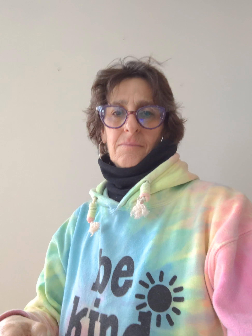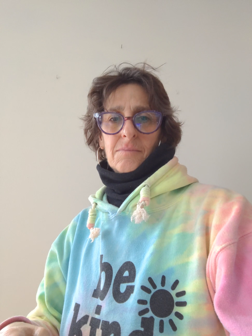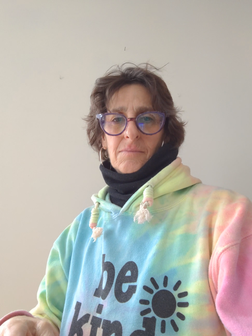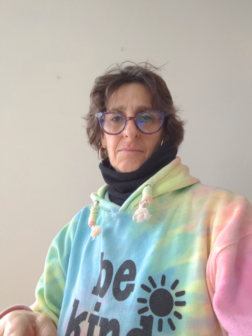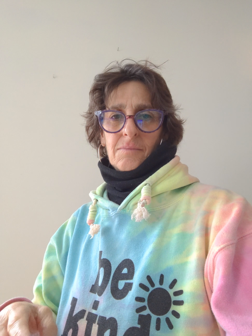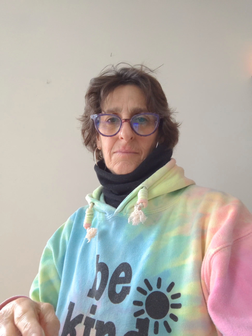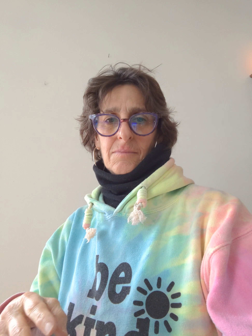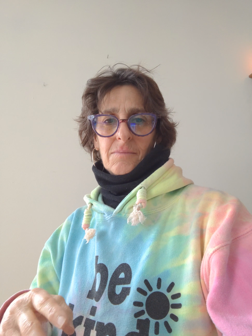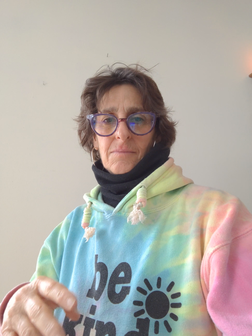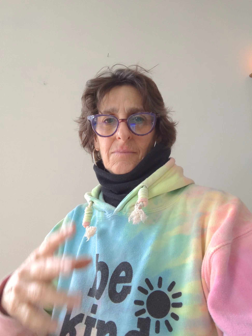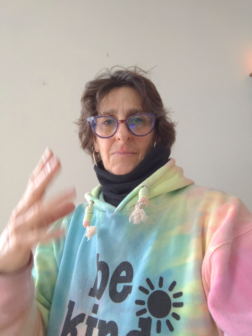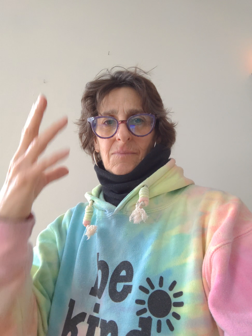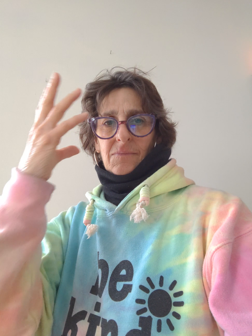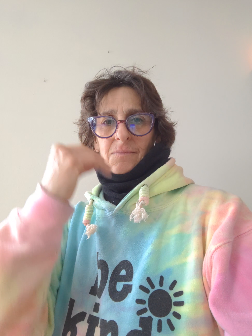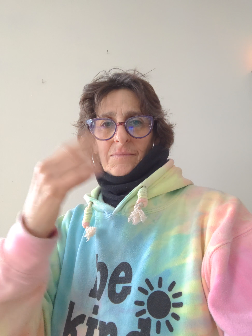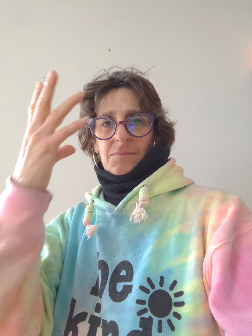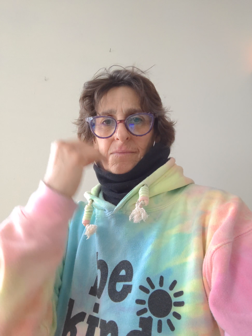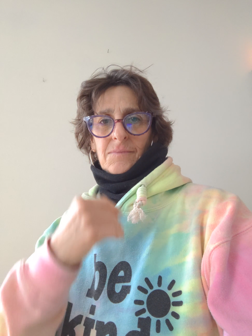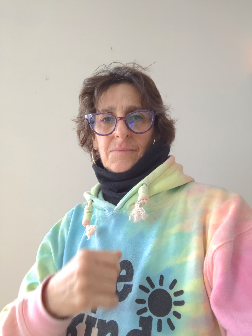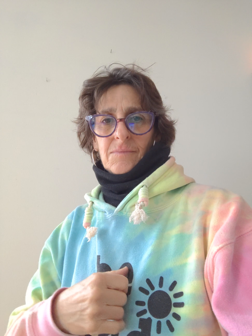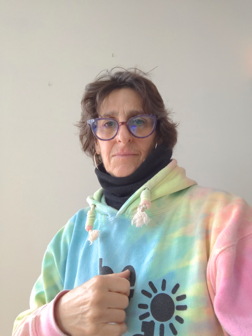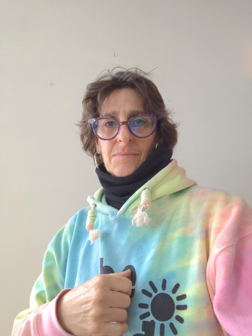sleepy